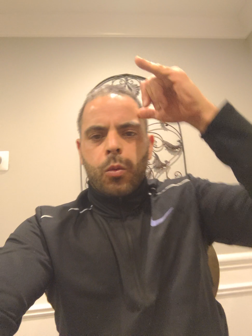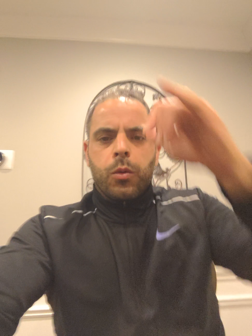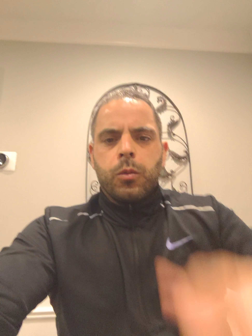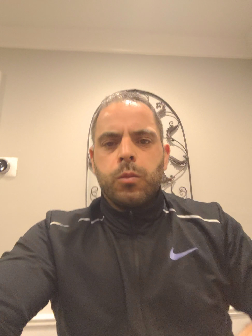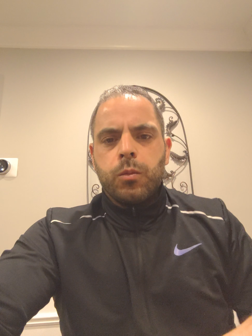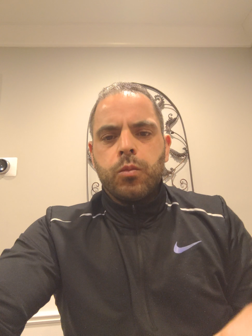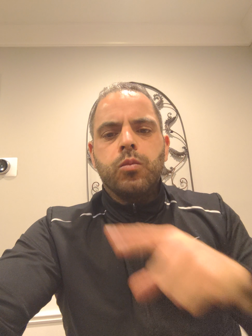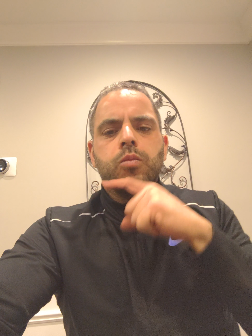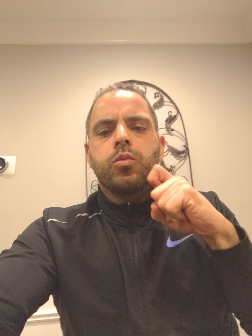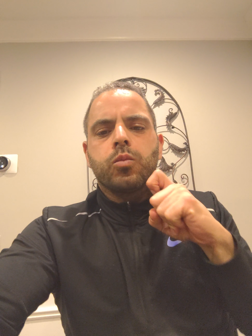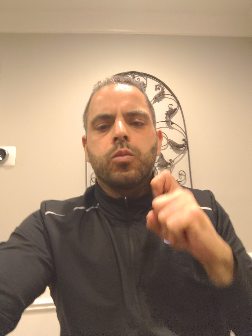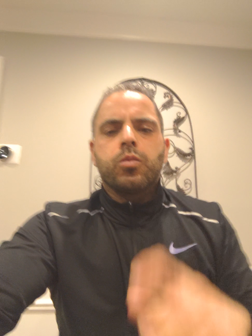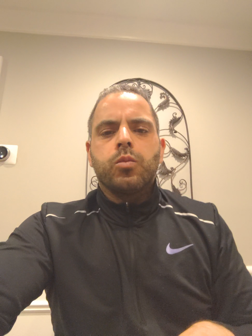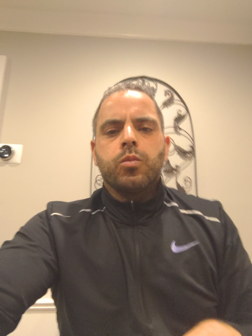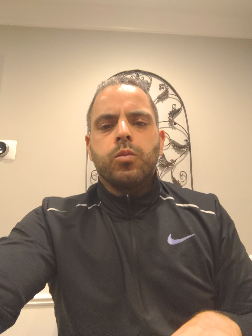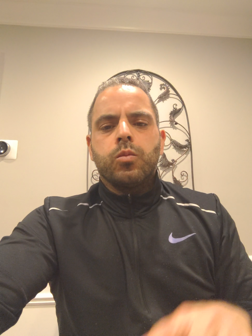dry